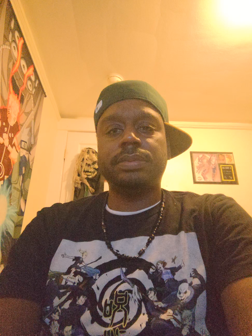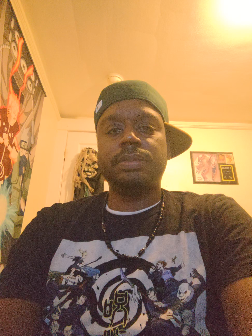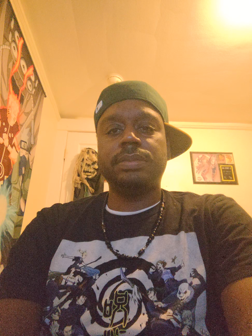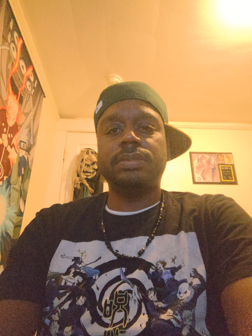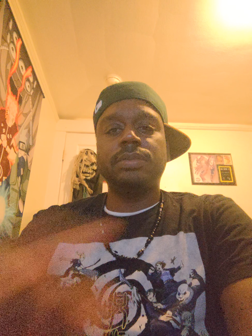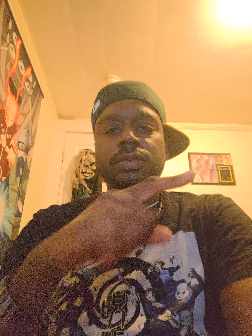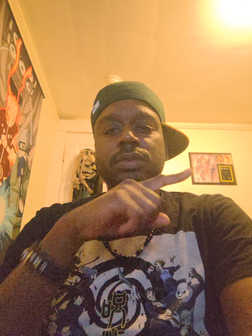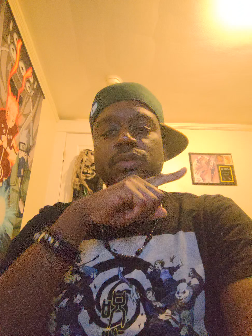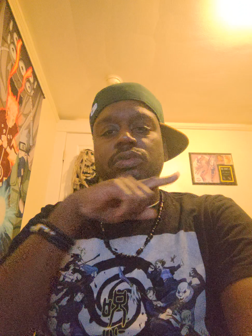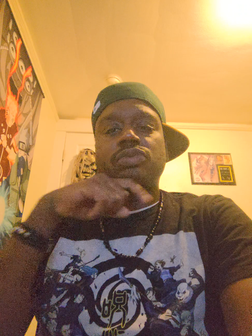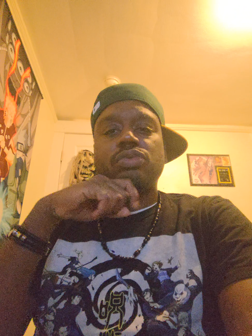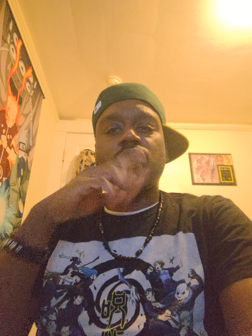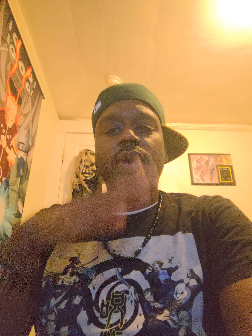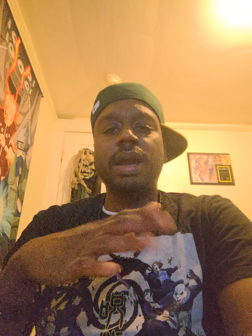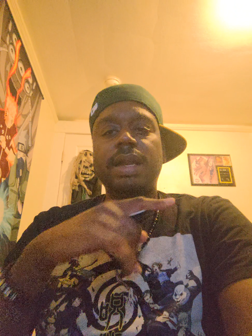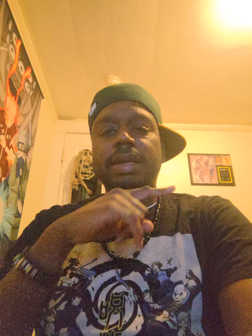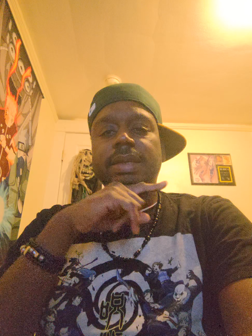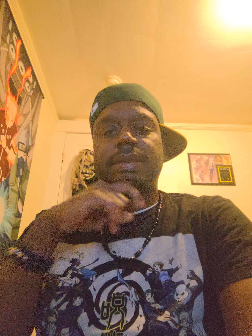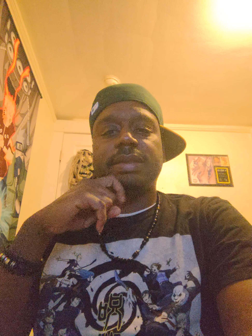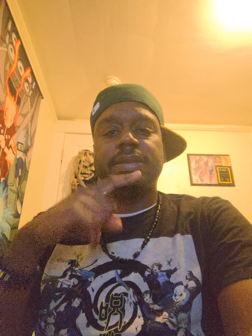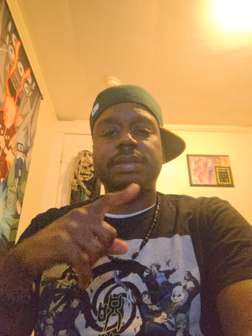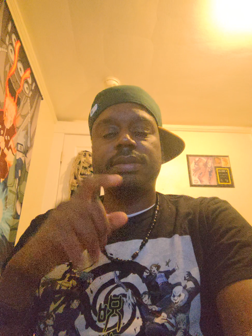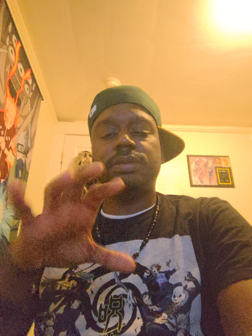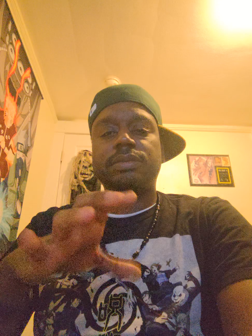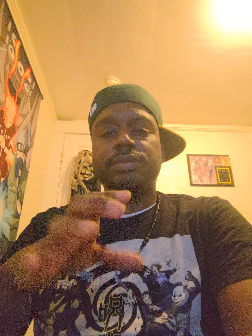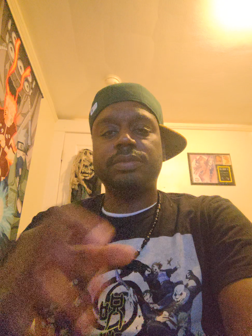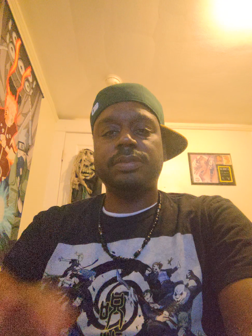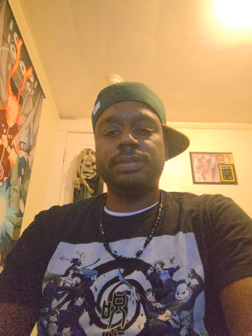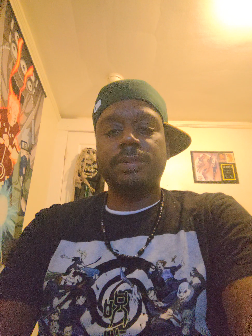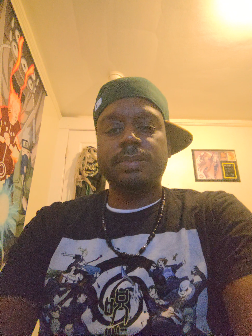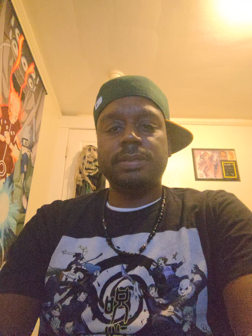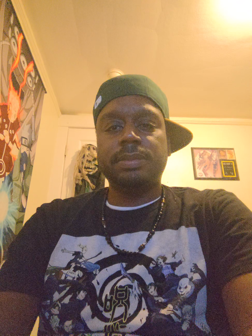dryer